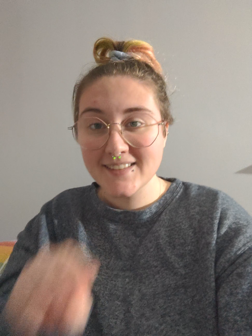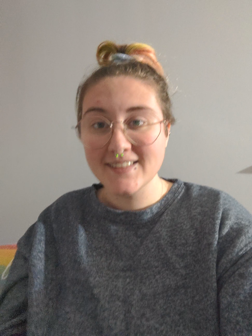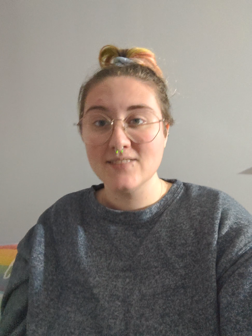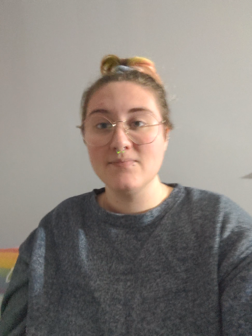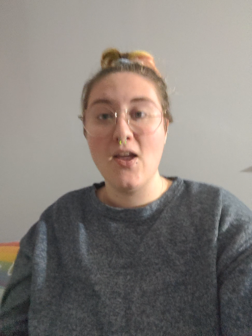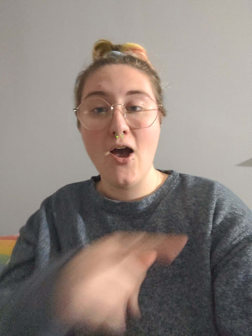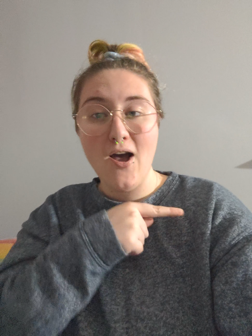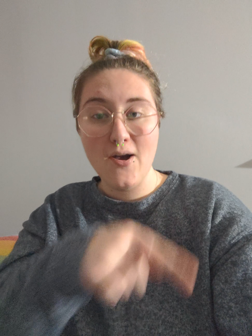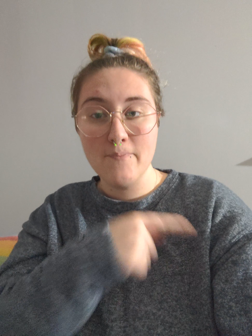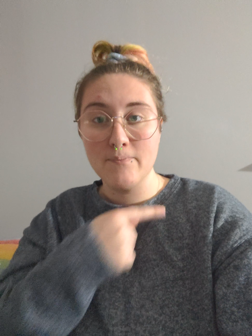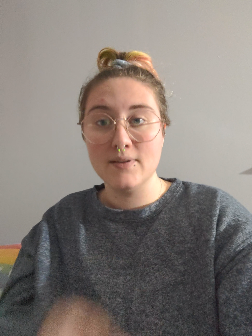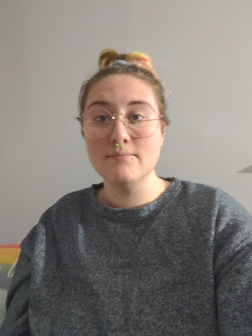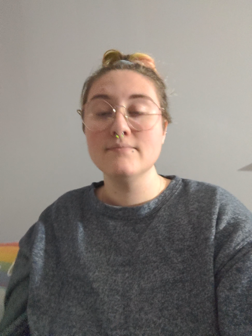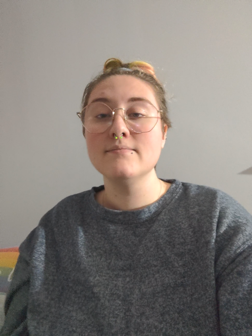arm